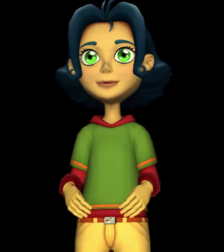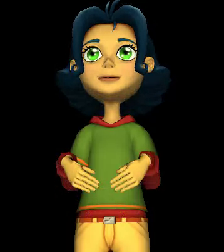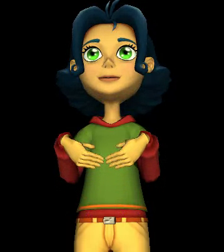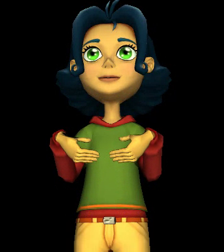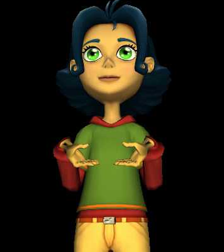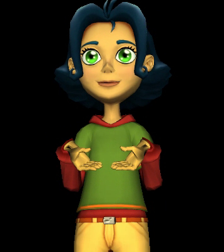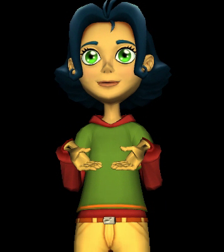طبق